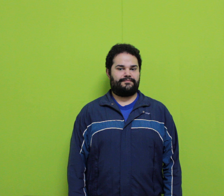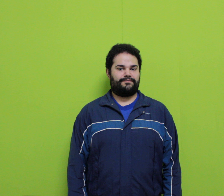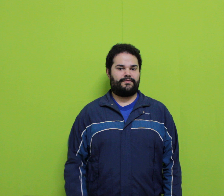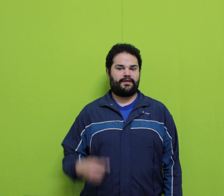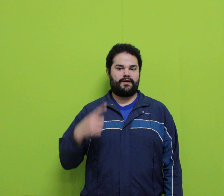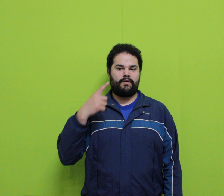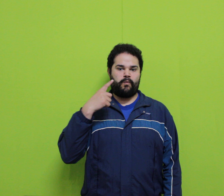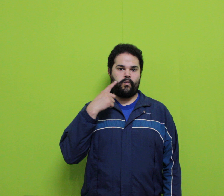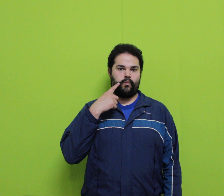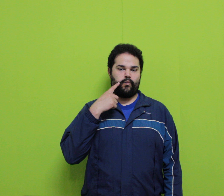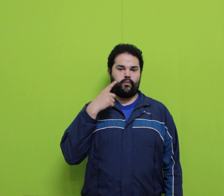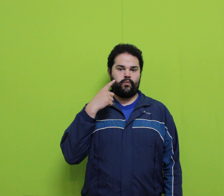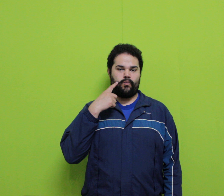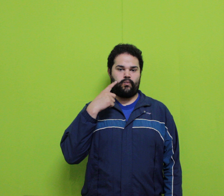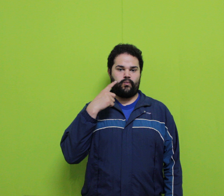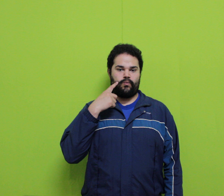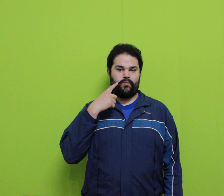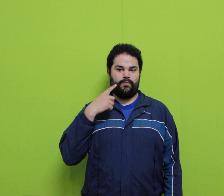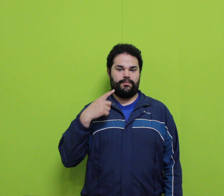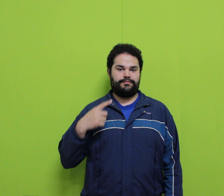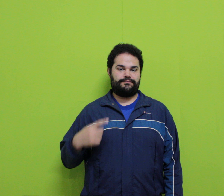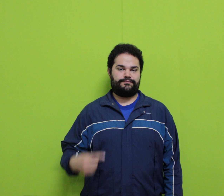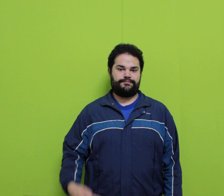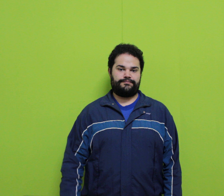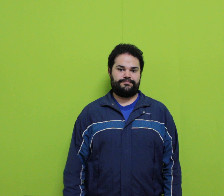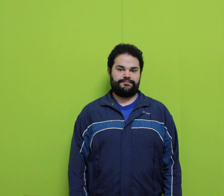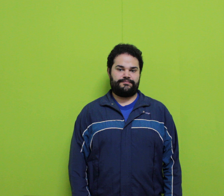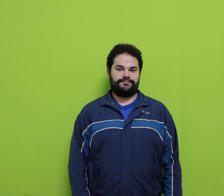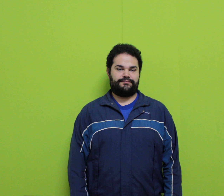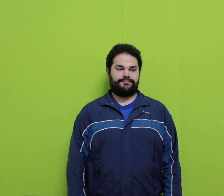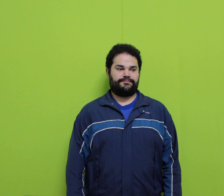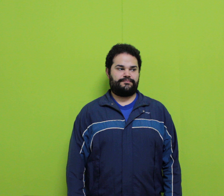bala